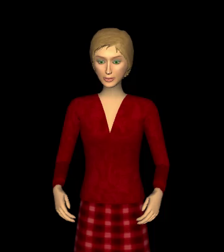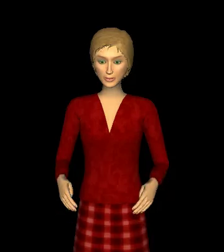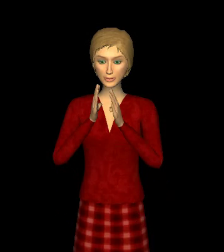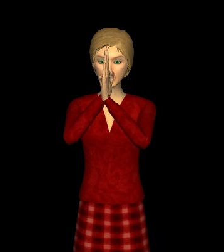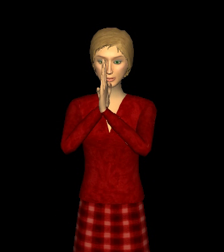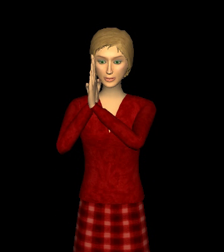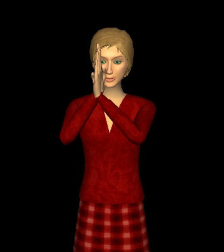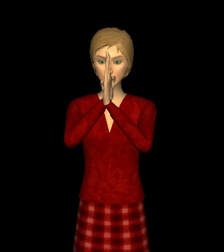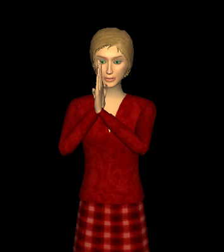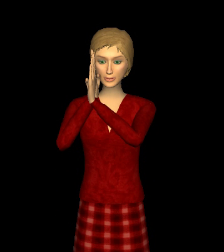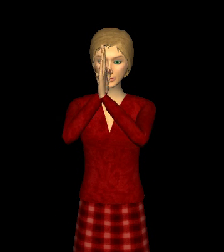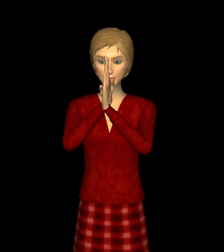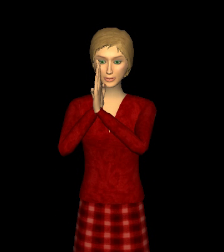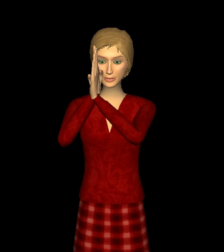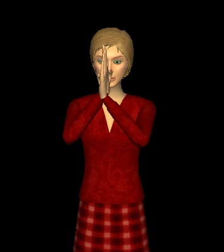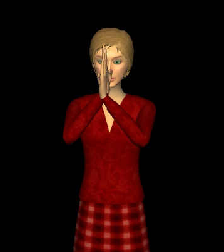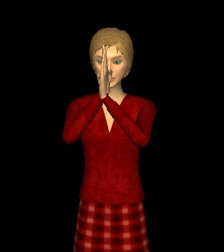يخفي